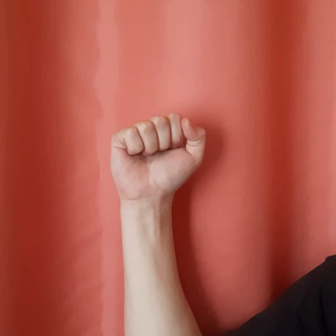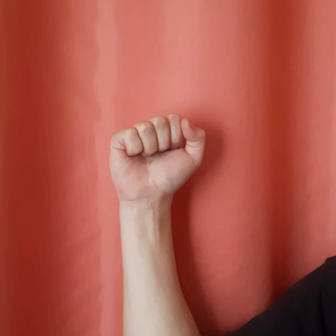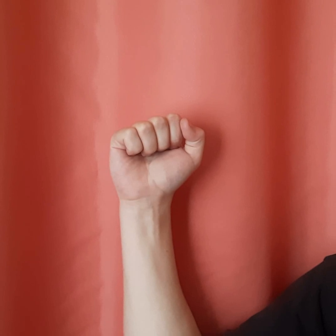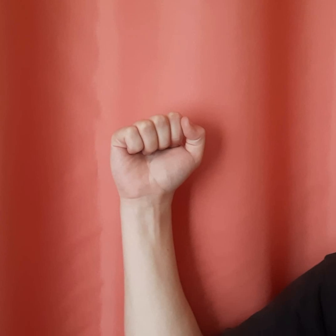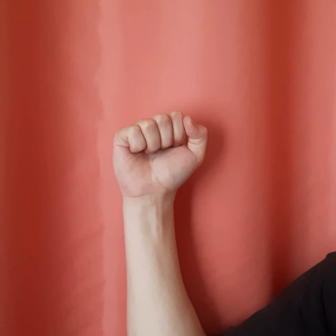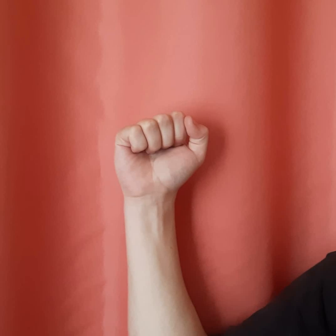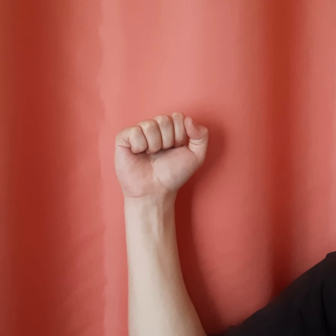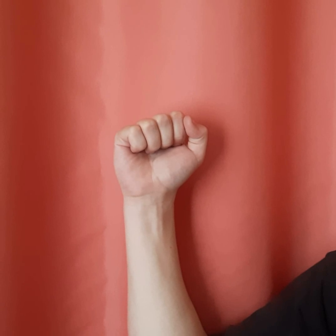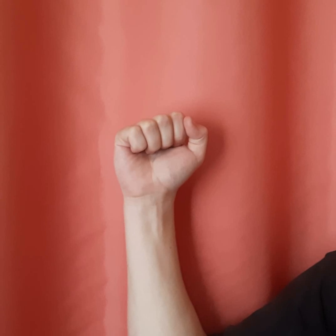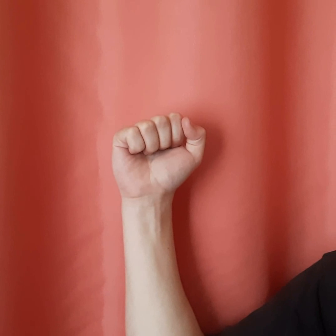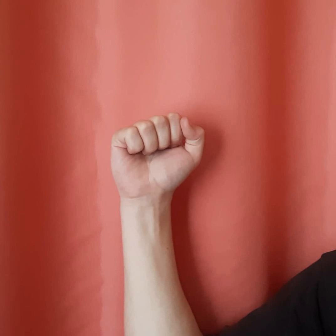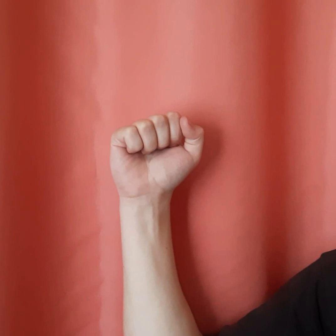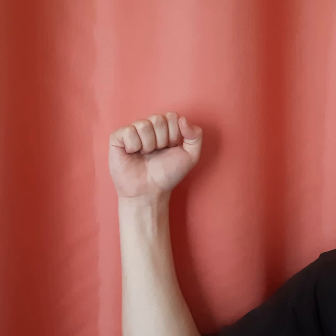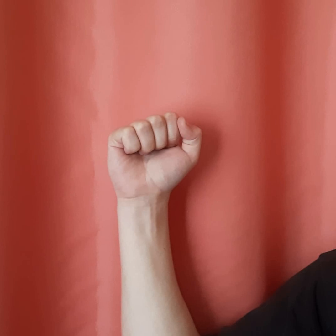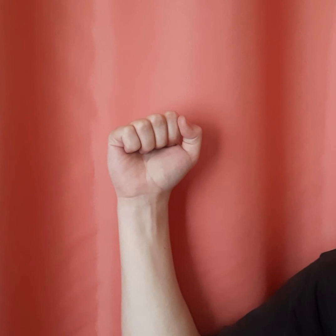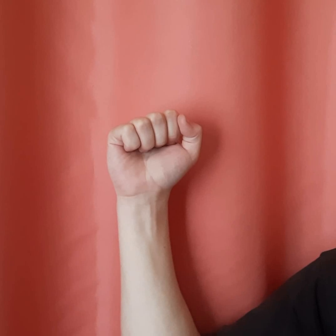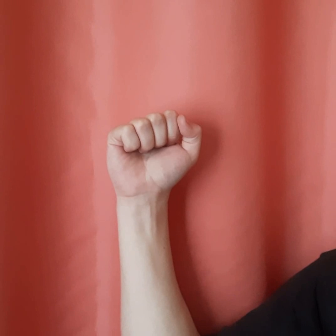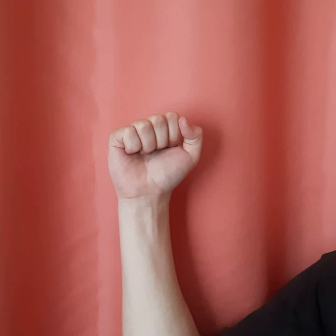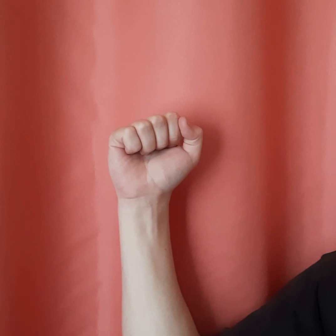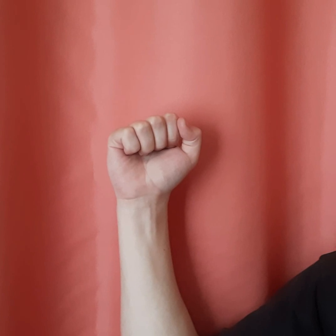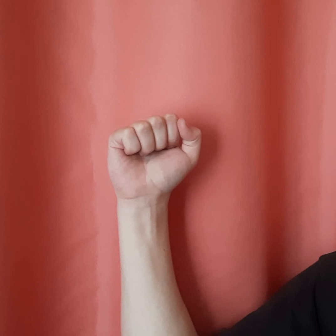А